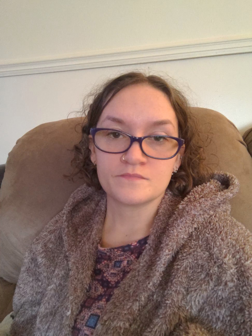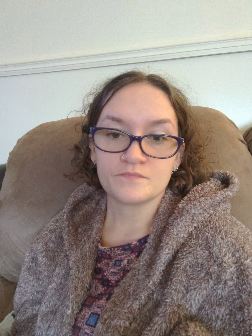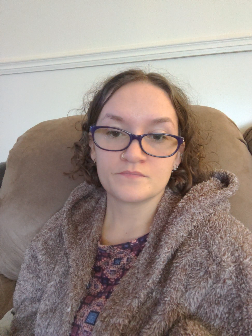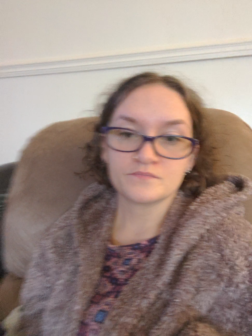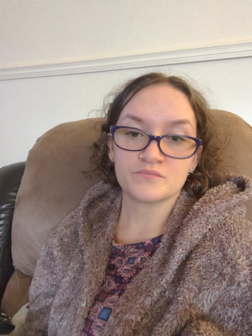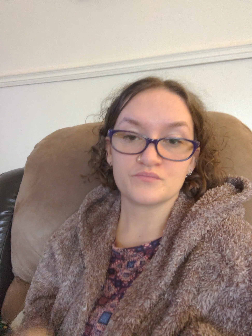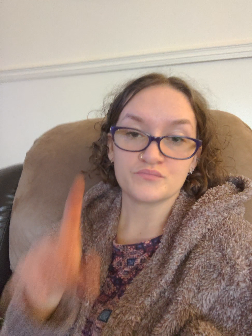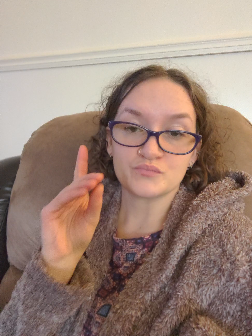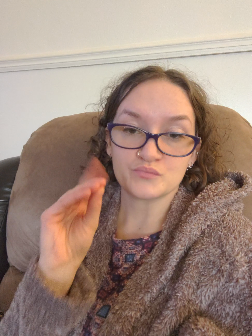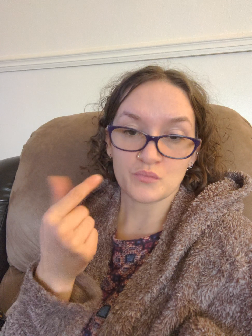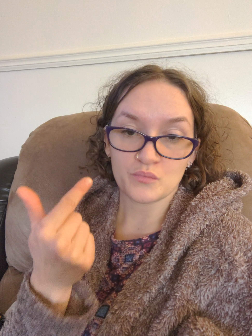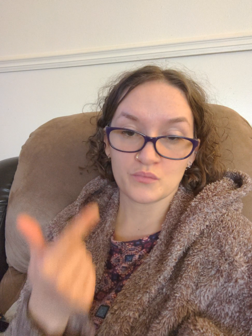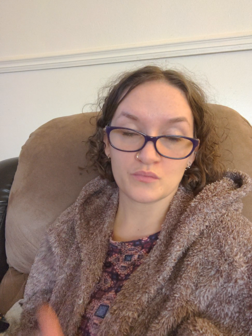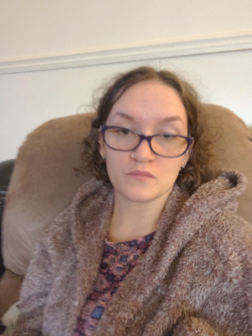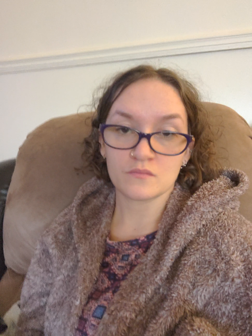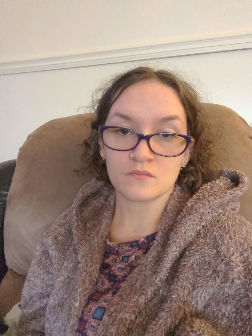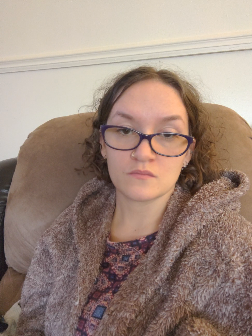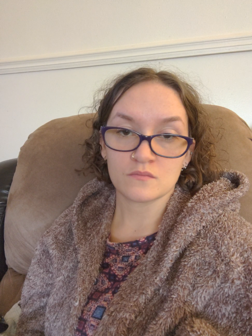dog